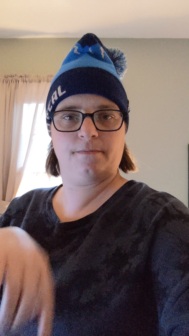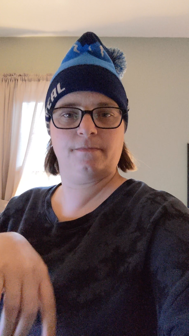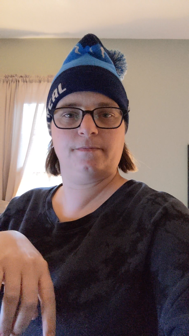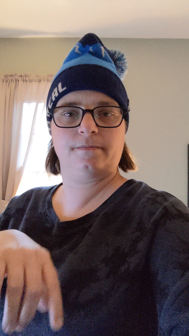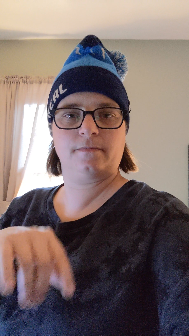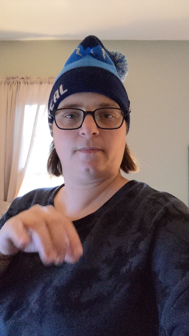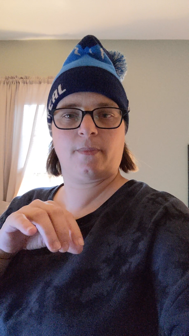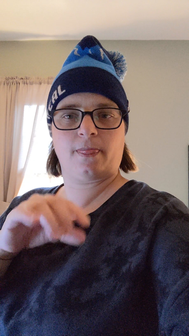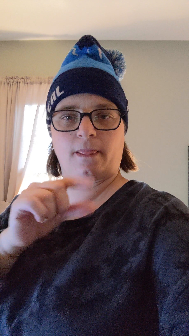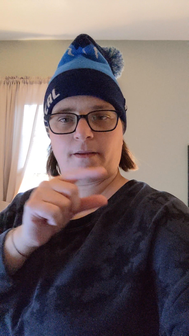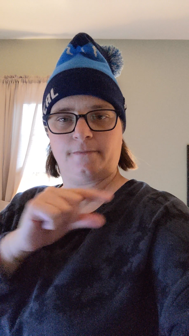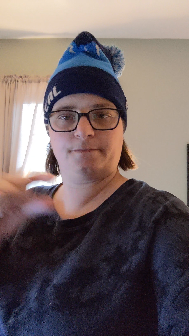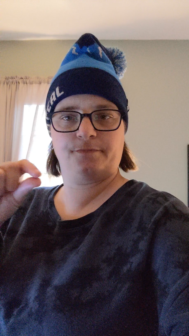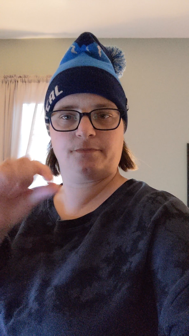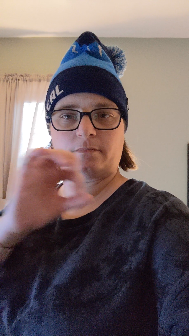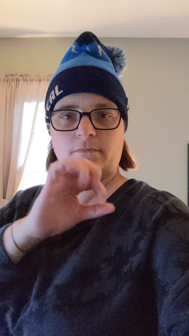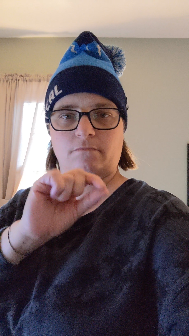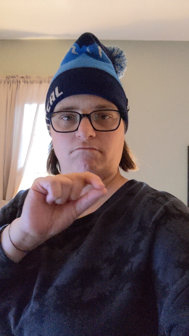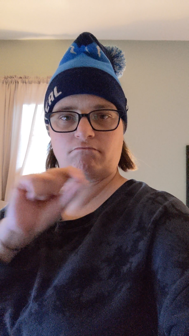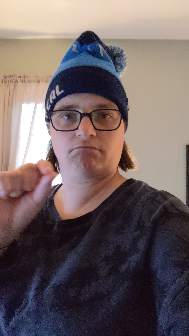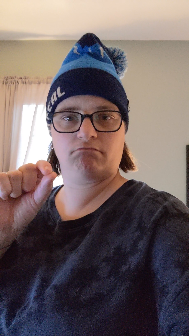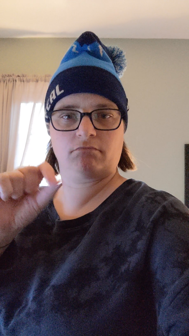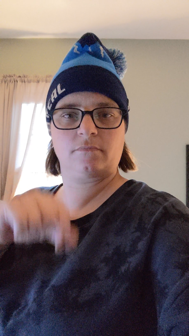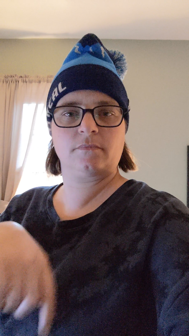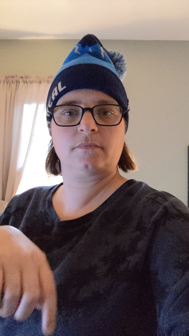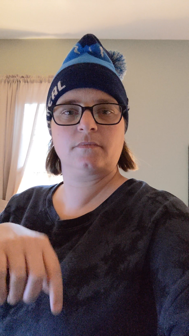peas